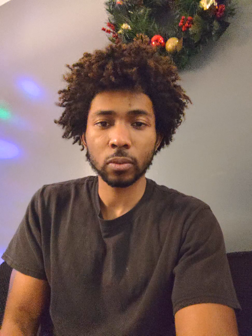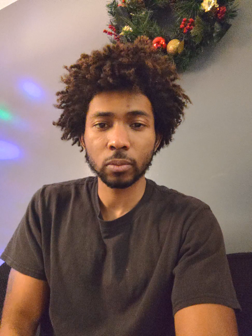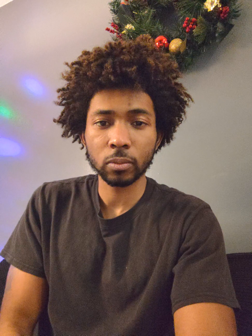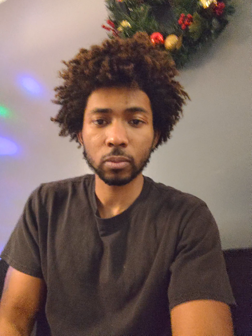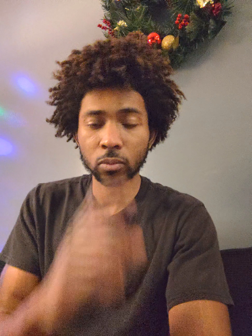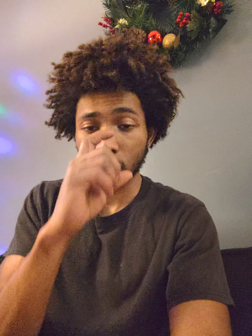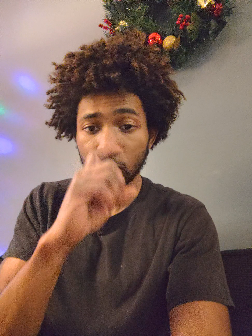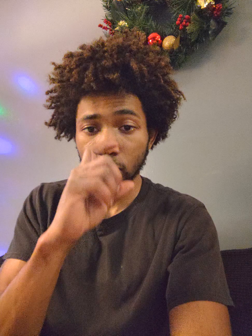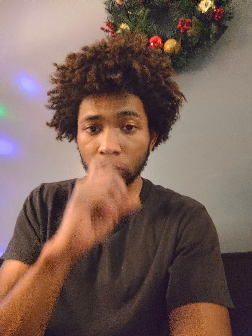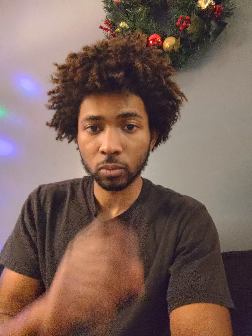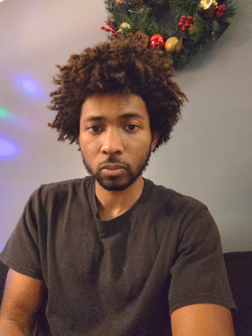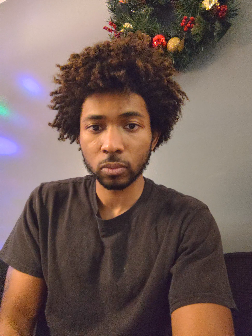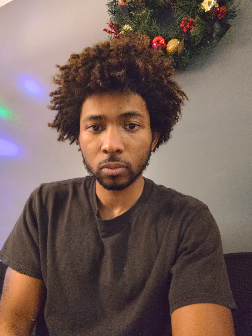doll